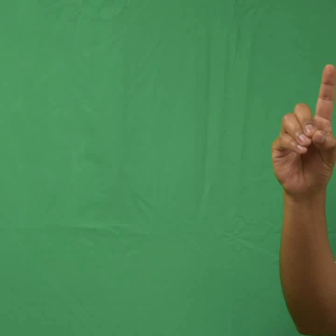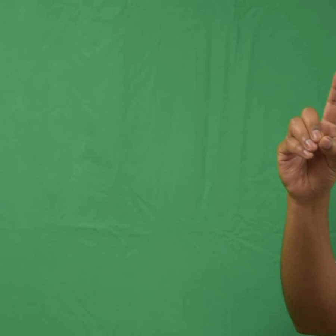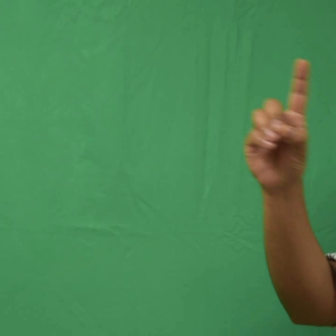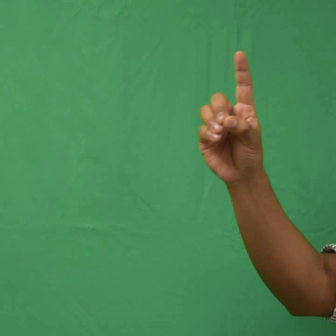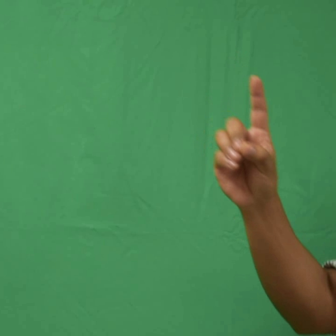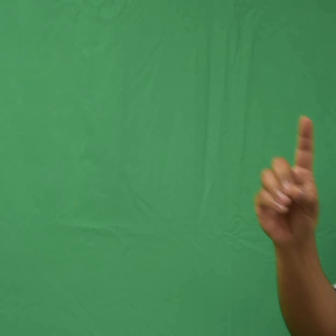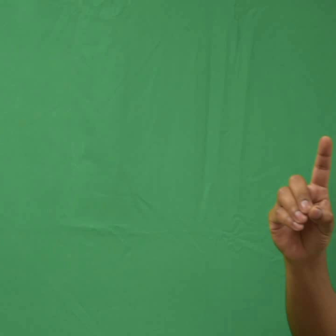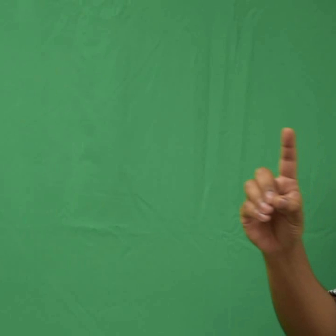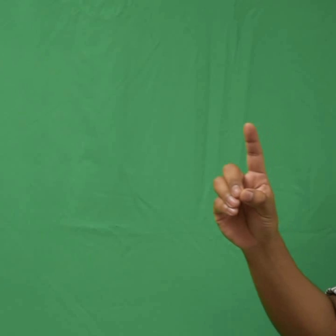Z